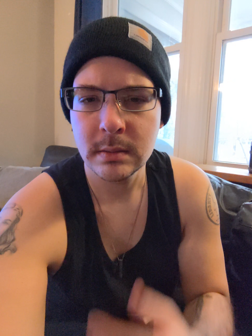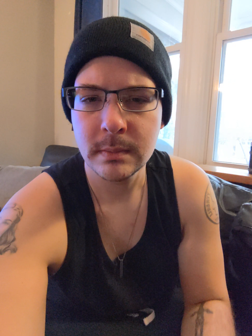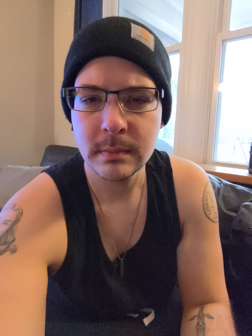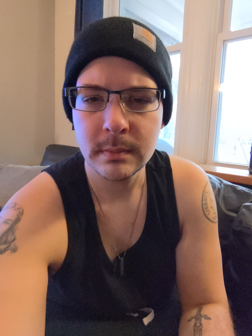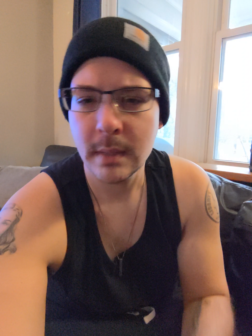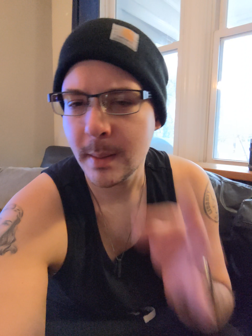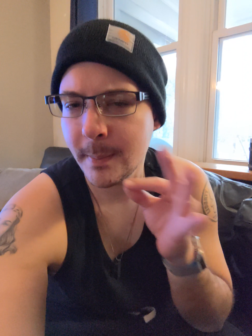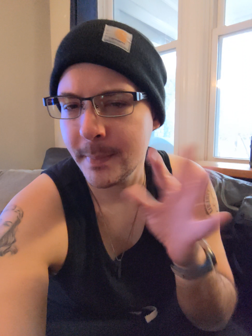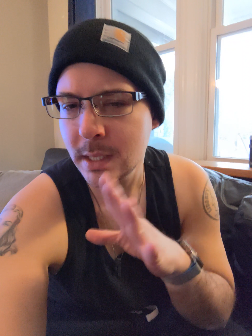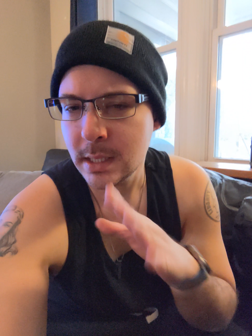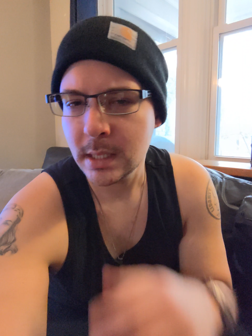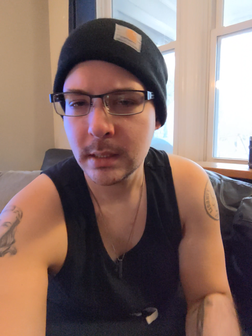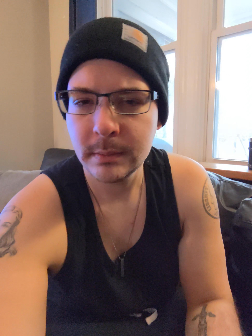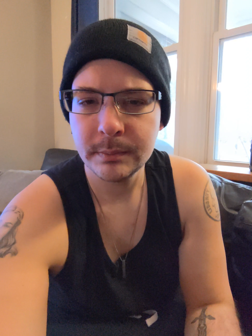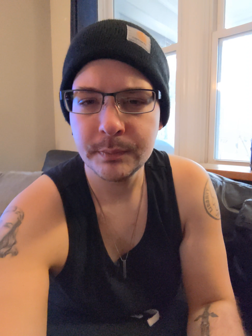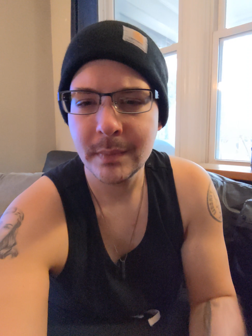bee